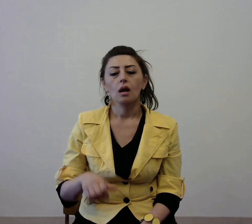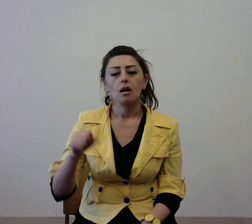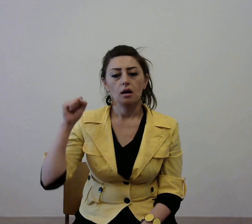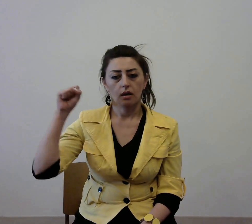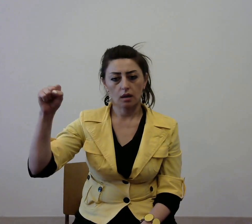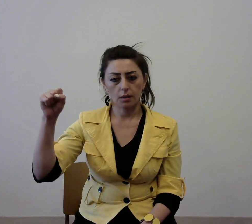qarabağ